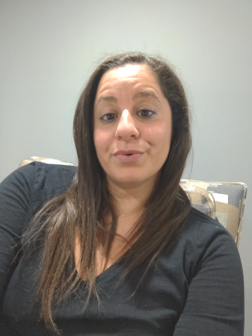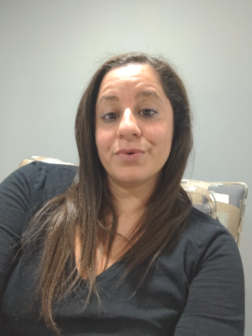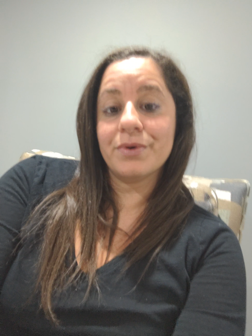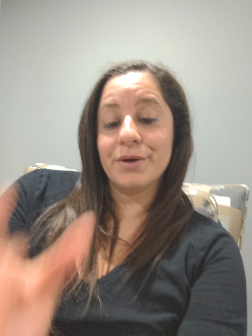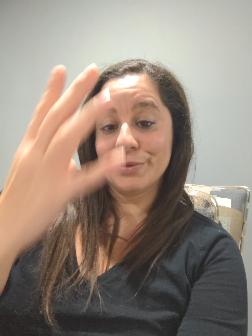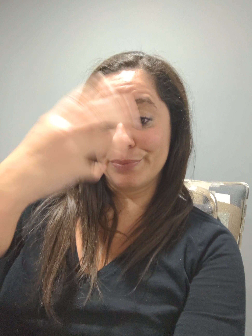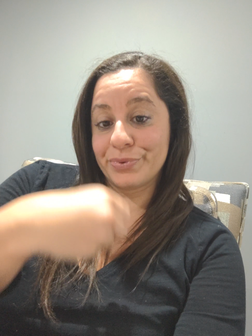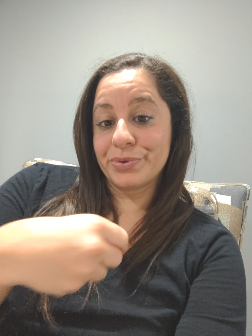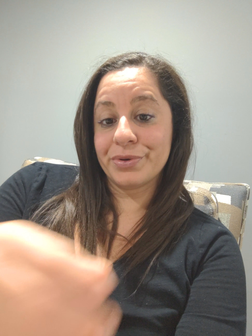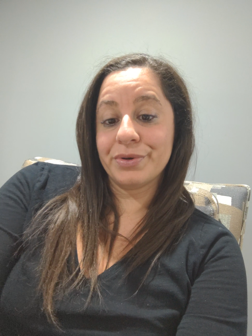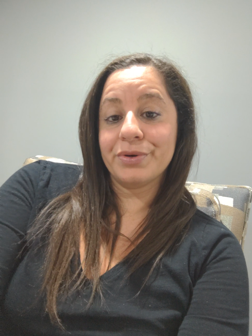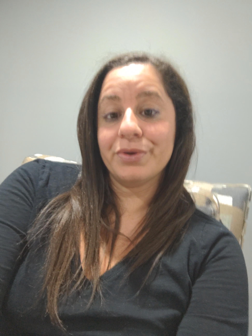pretty